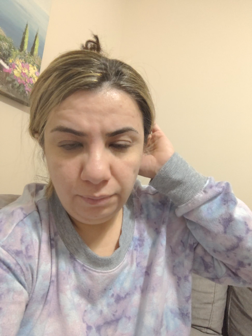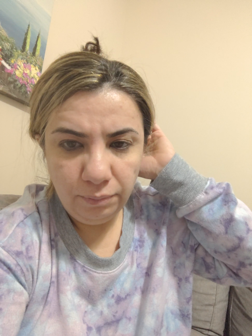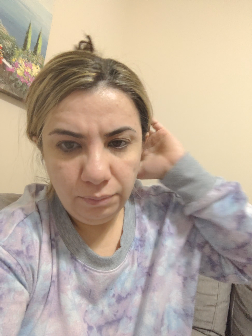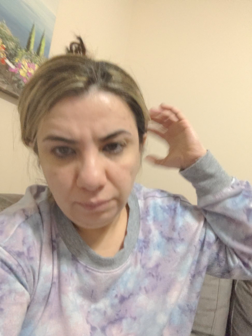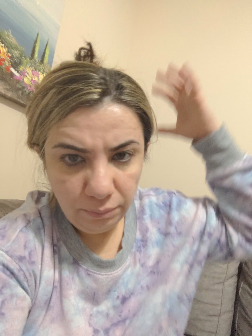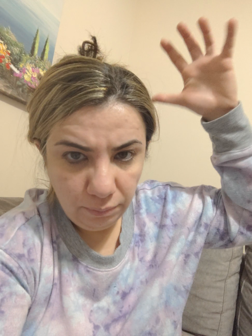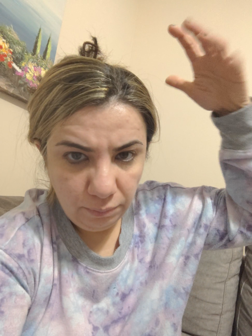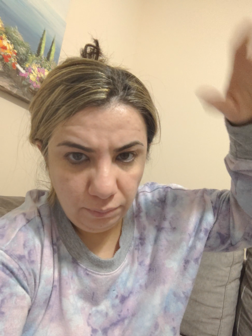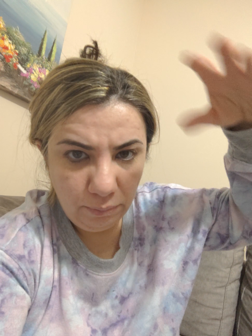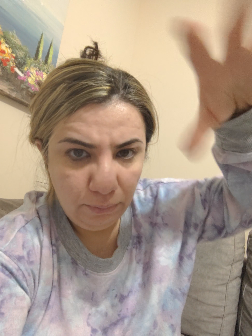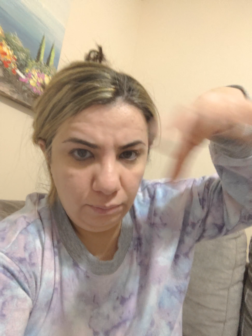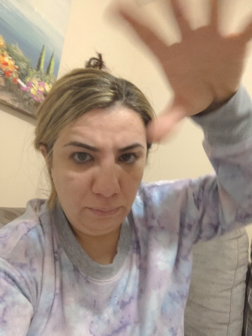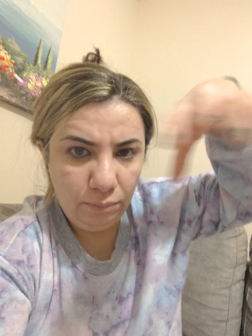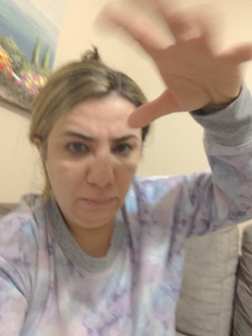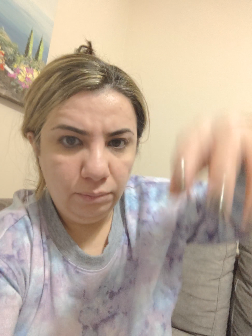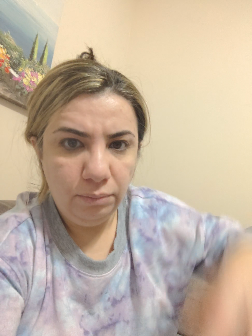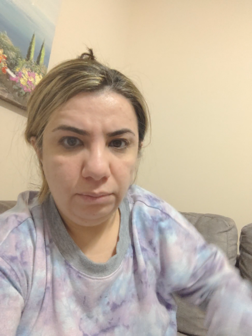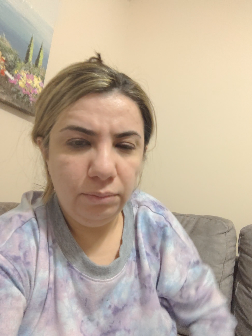cloud